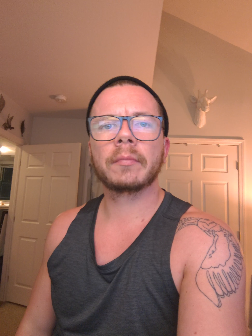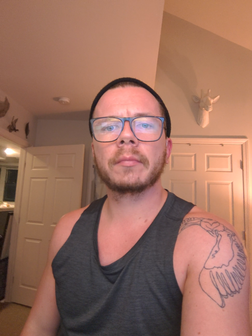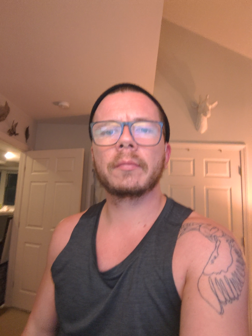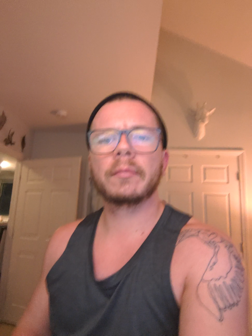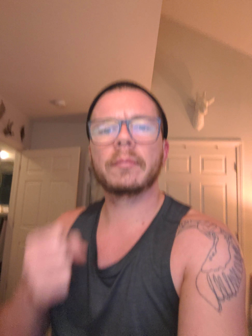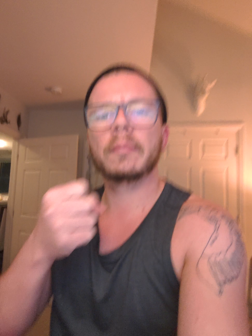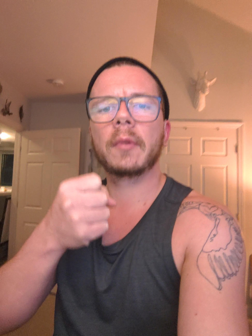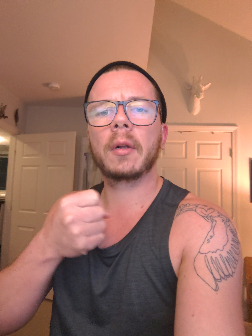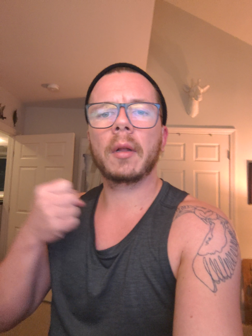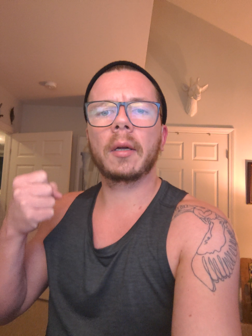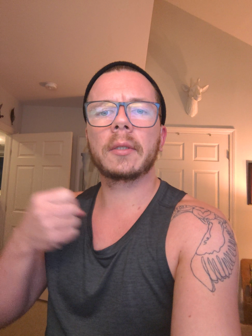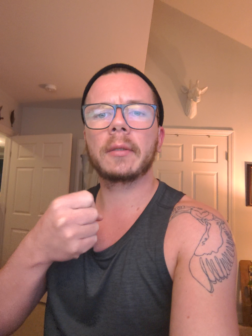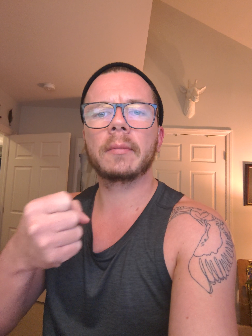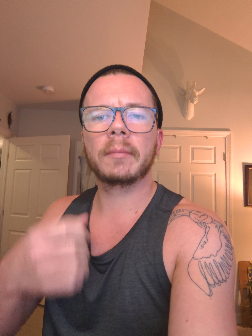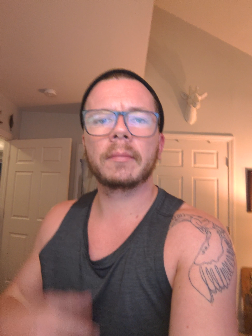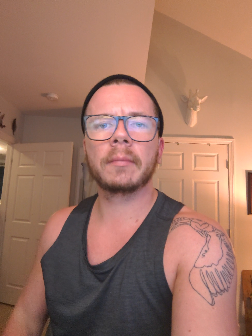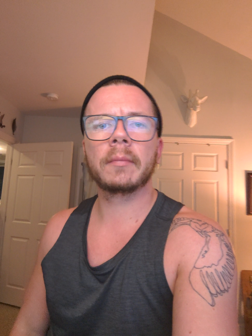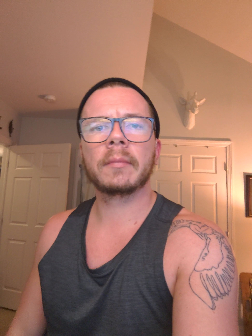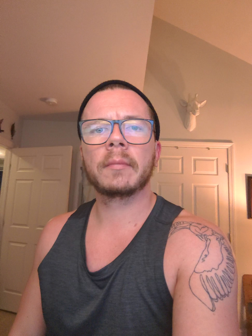closet